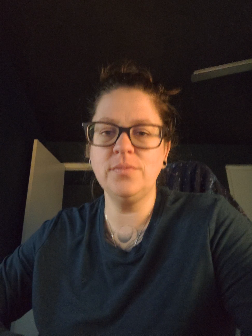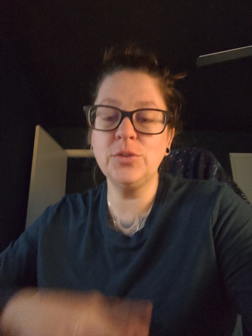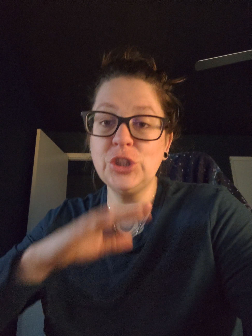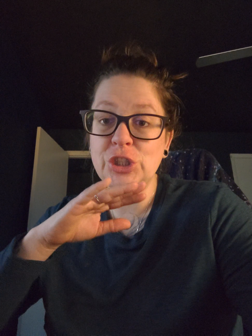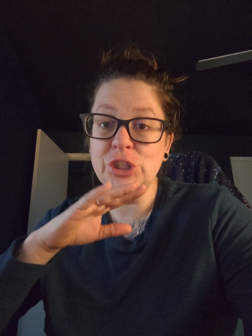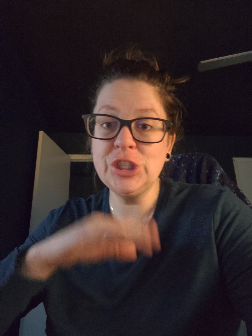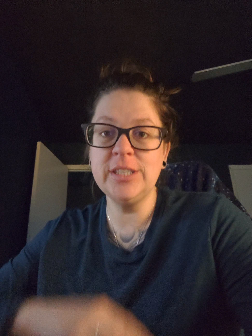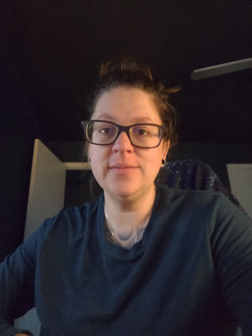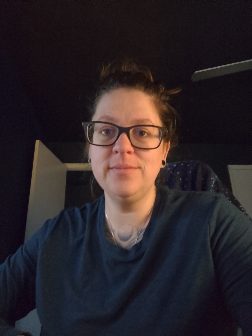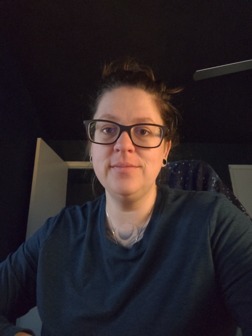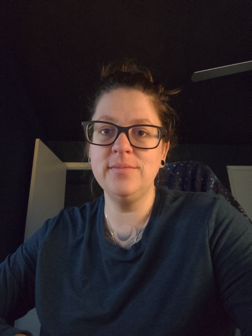dirty